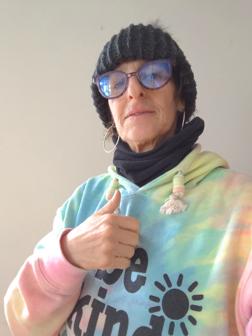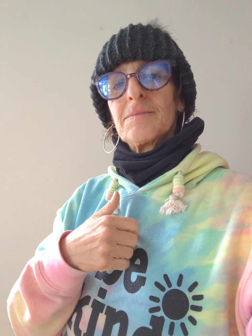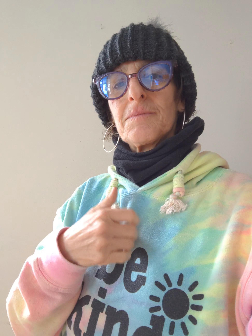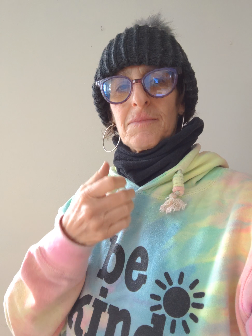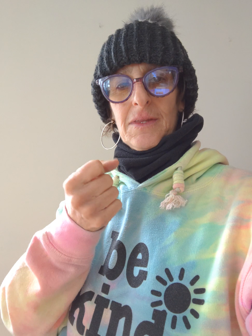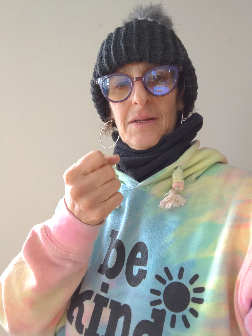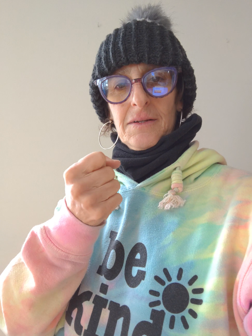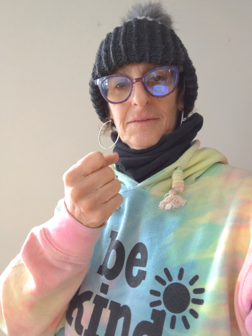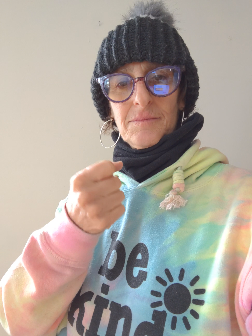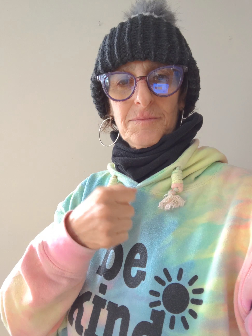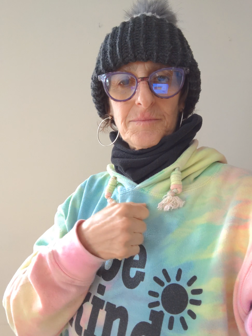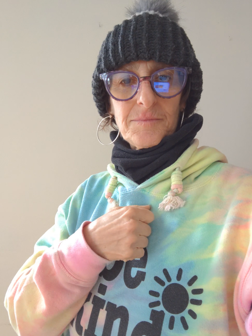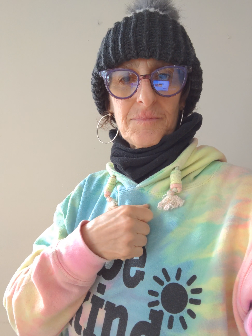milk